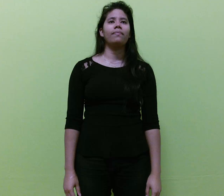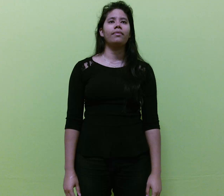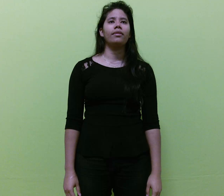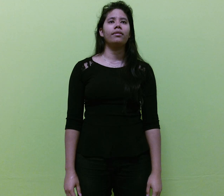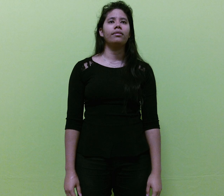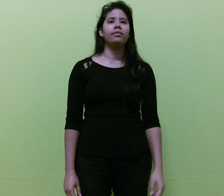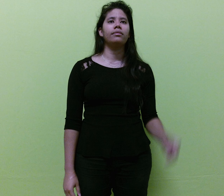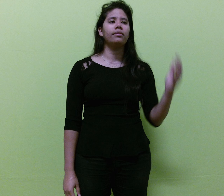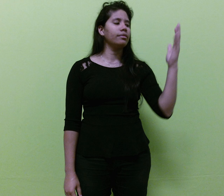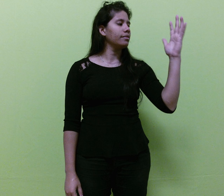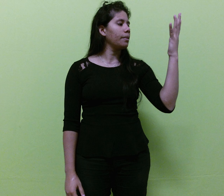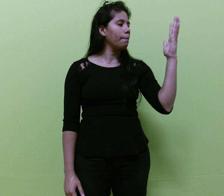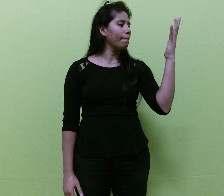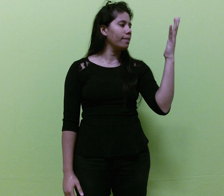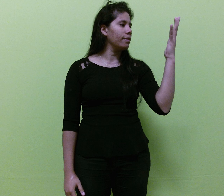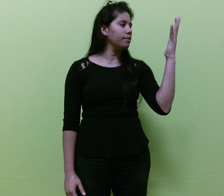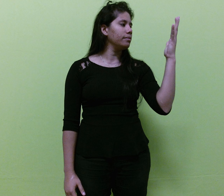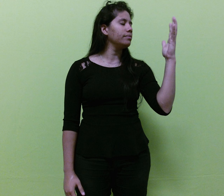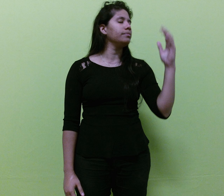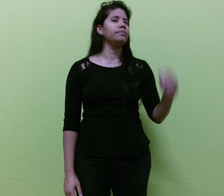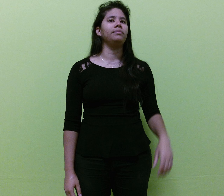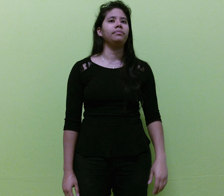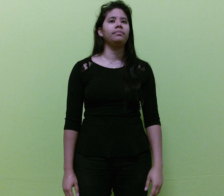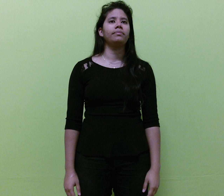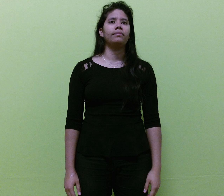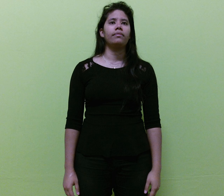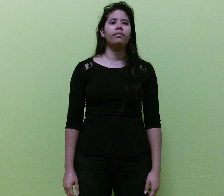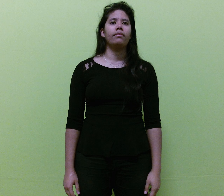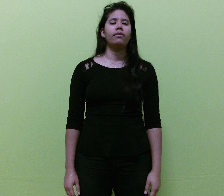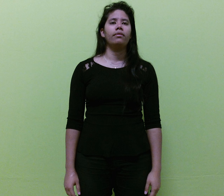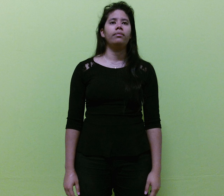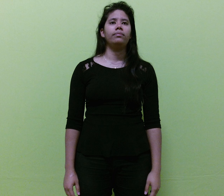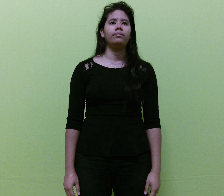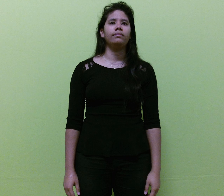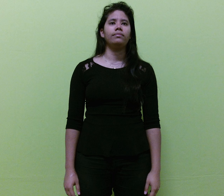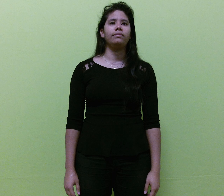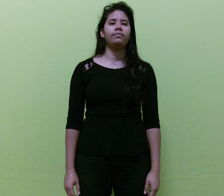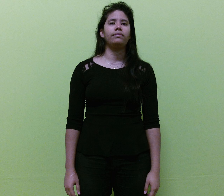espelho